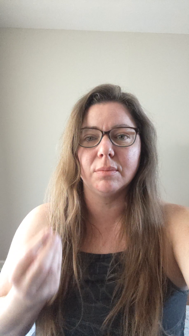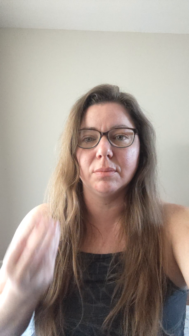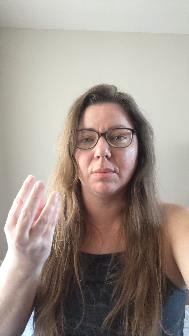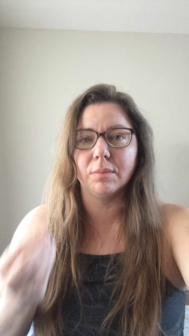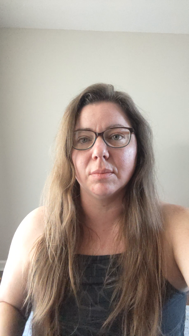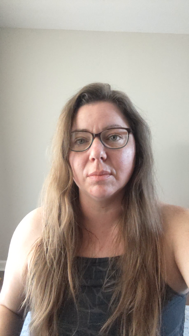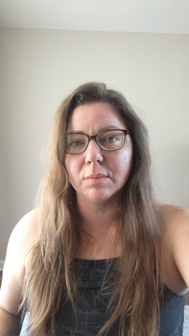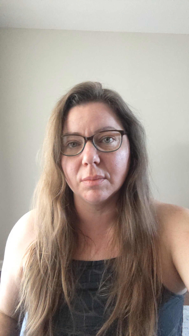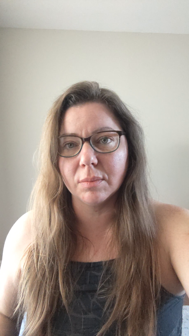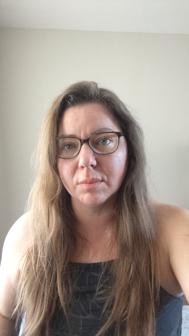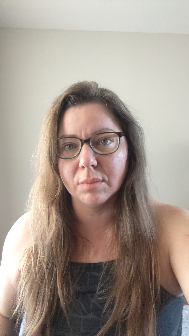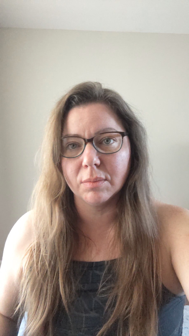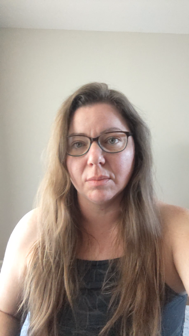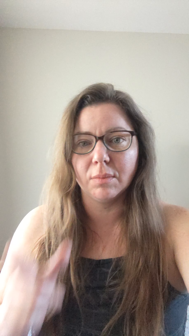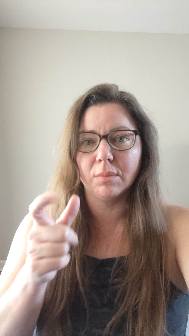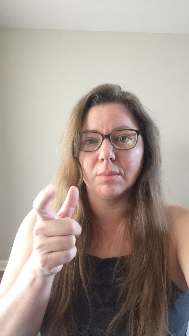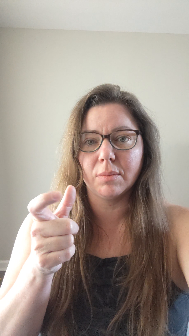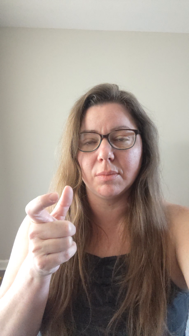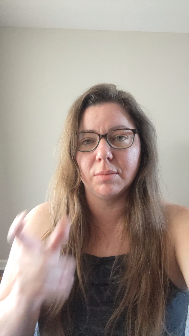run